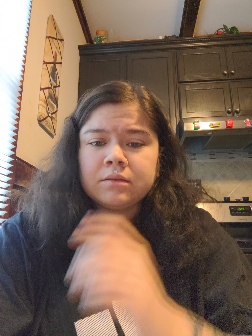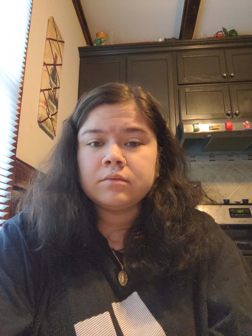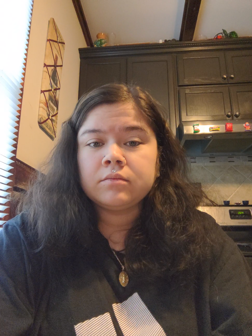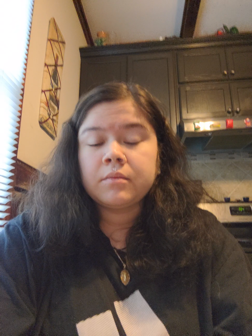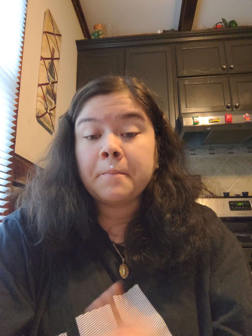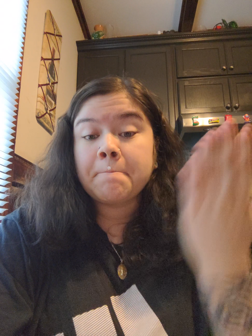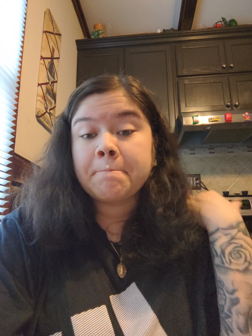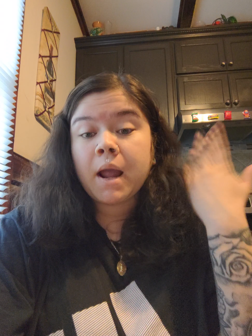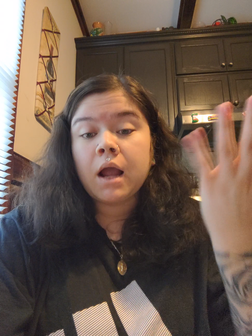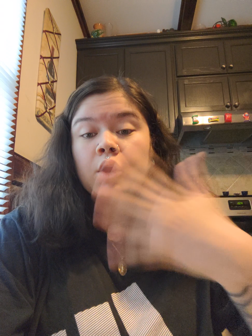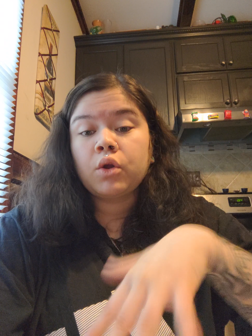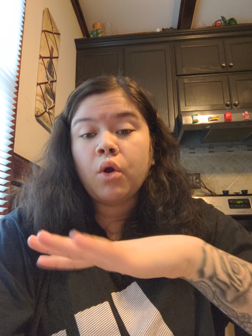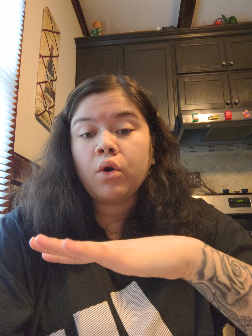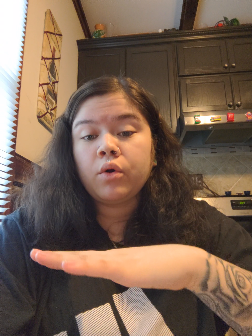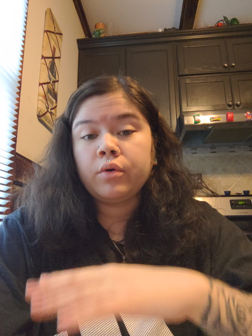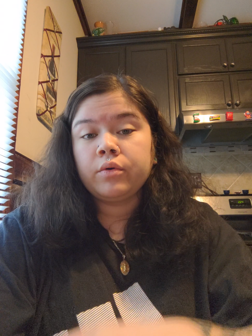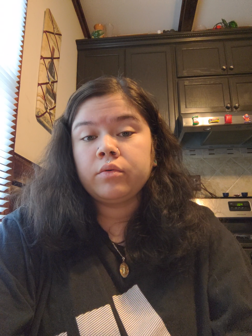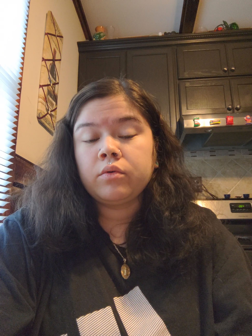backyard